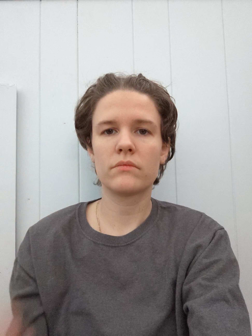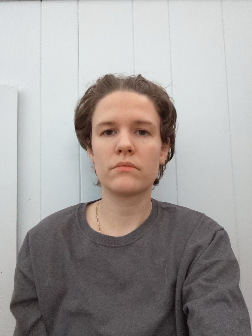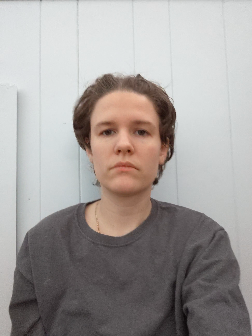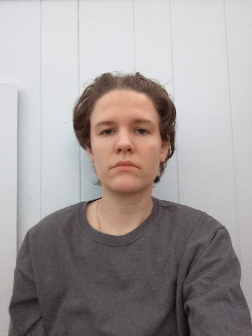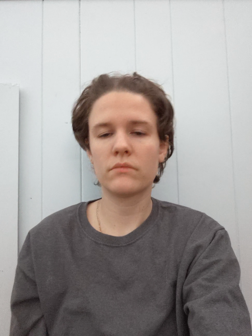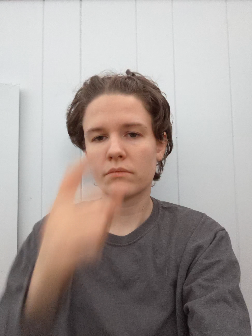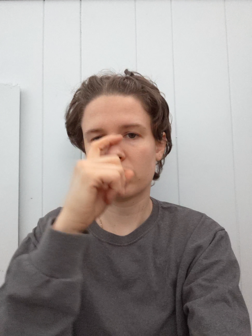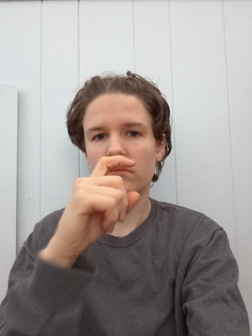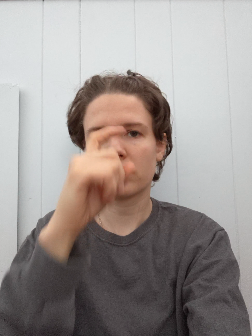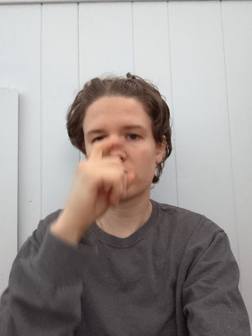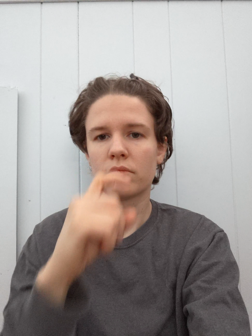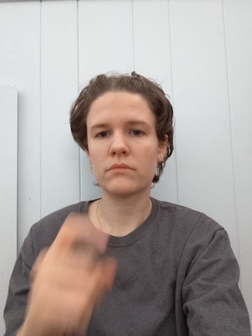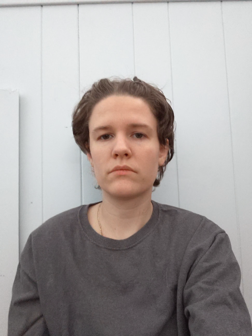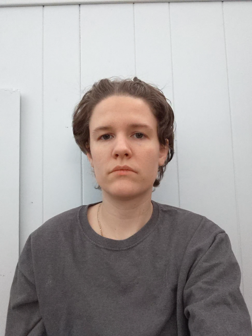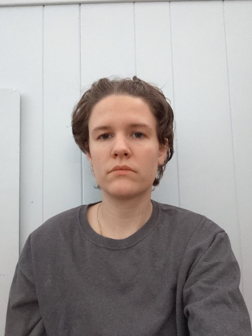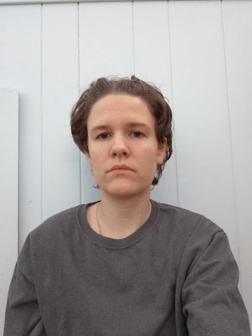doll